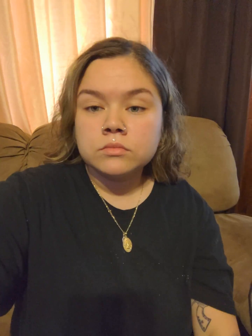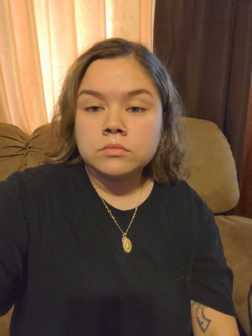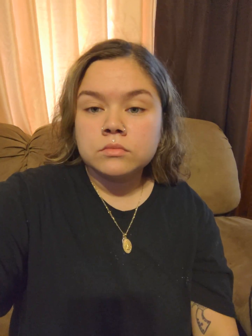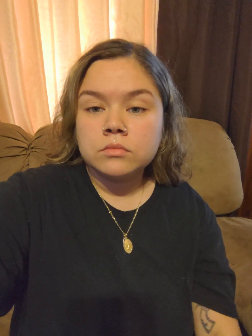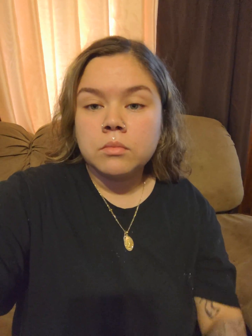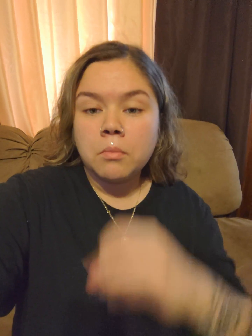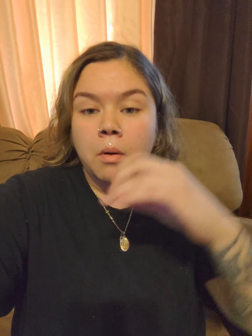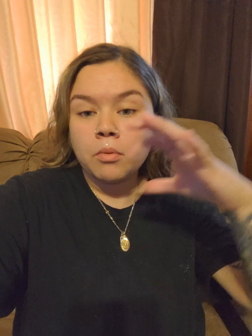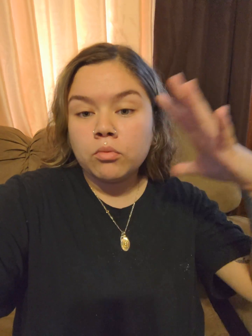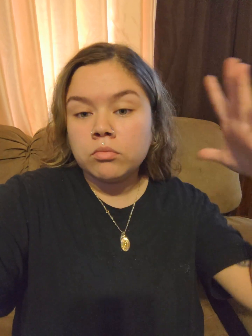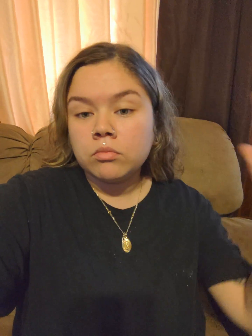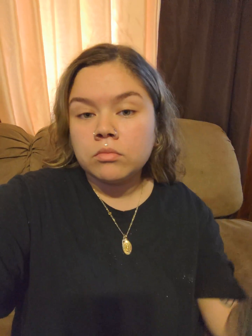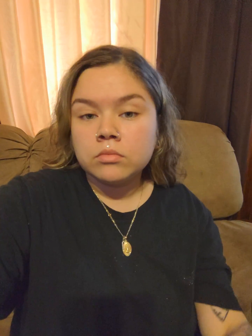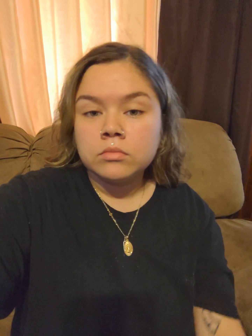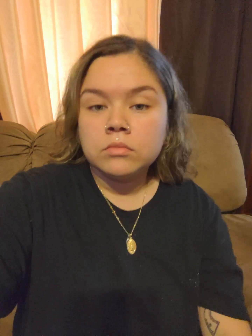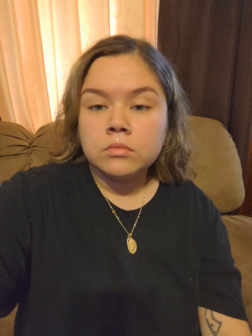bubbles